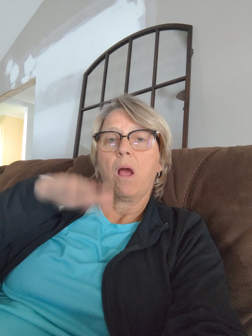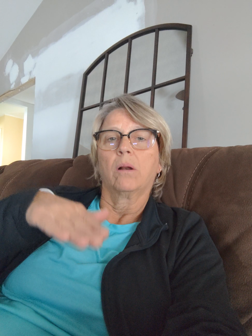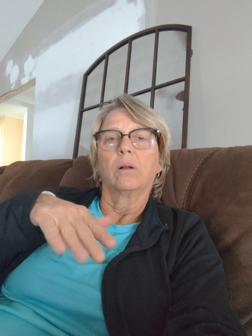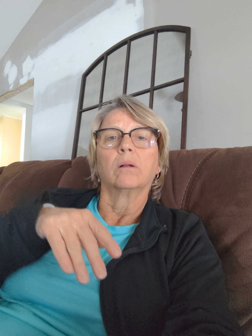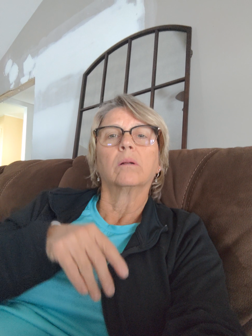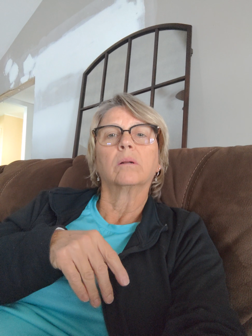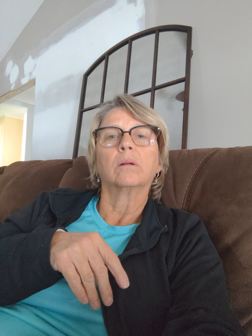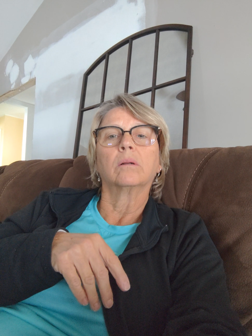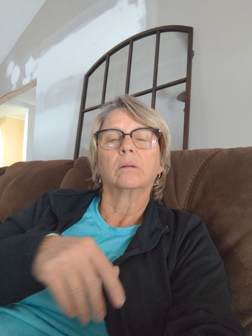on